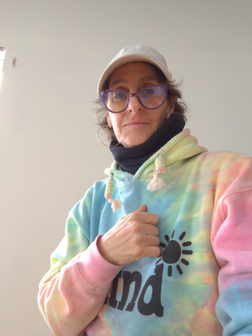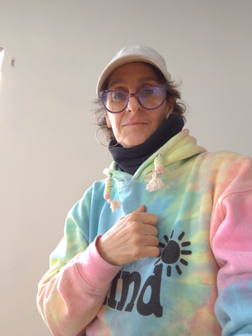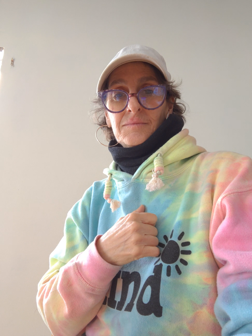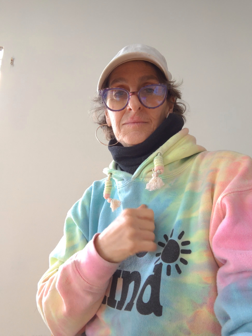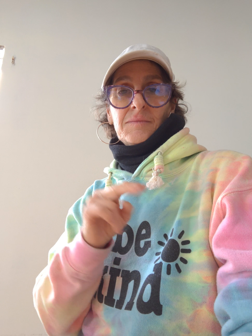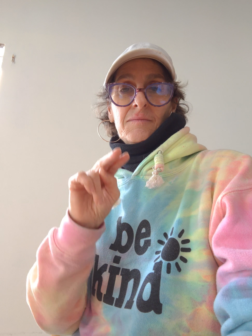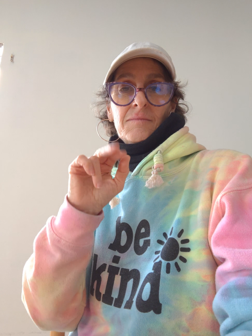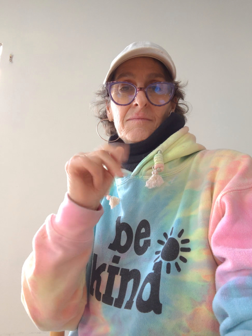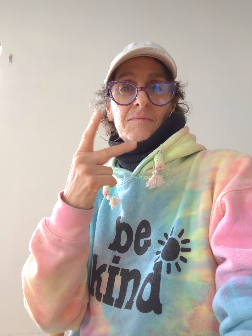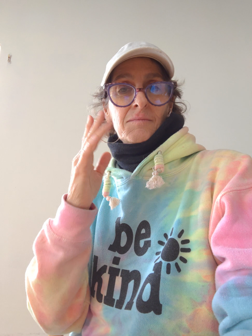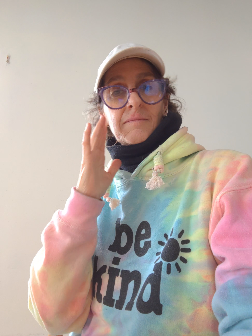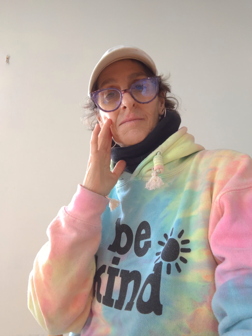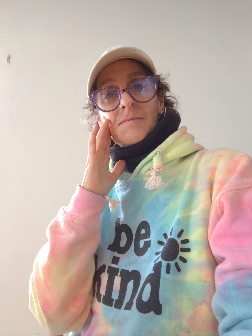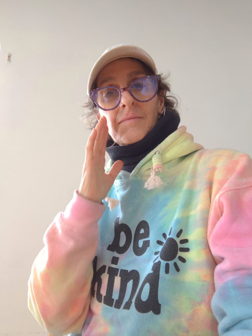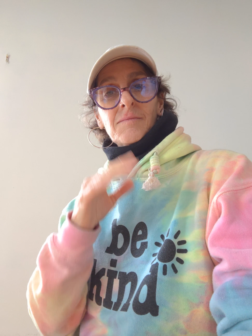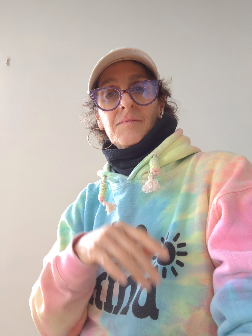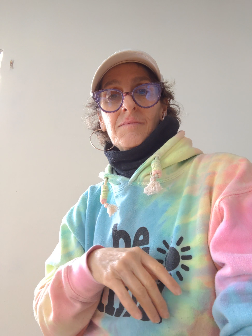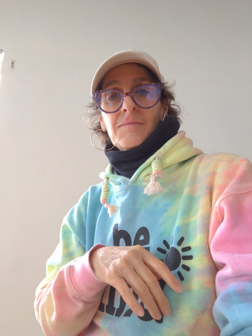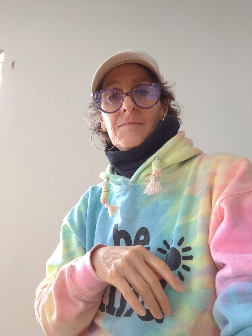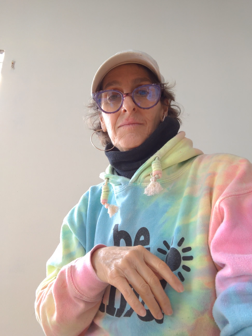nap